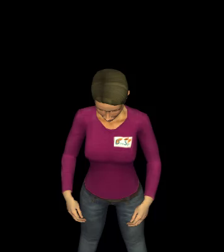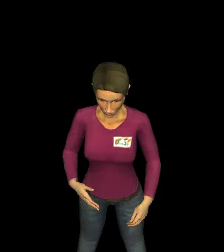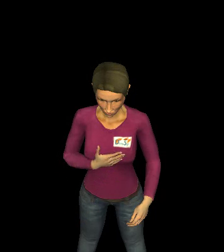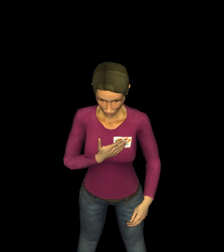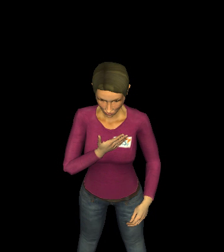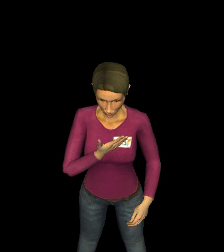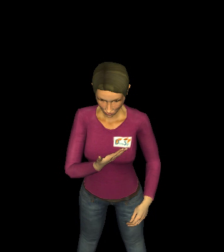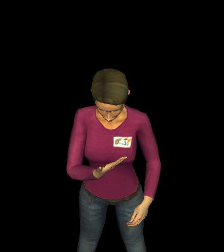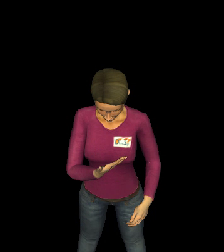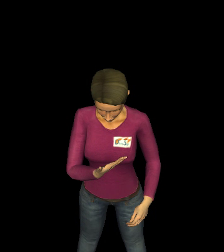يحب